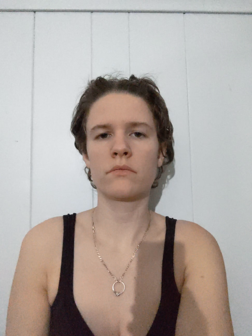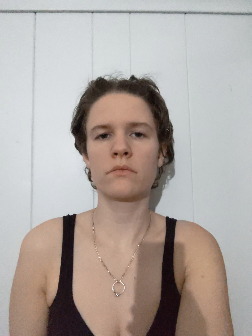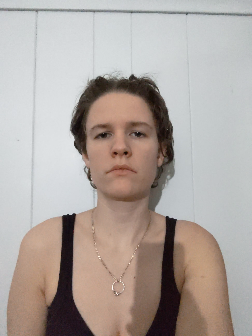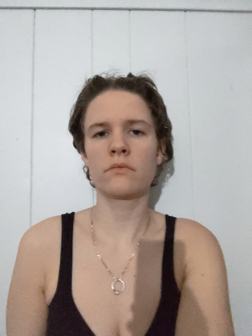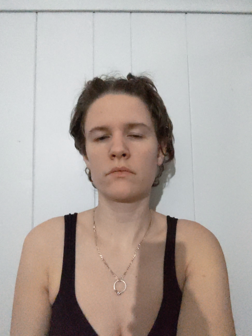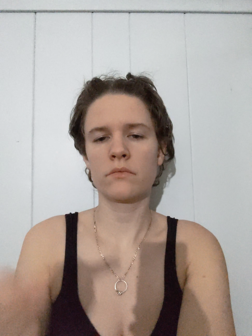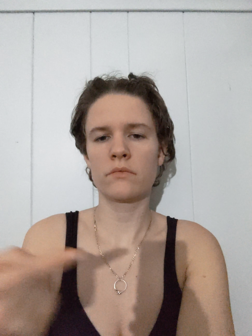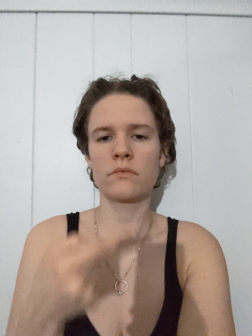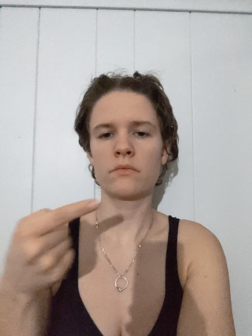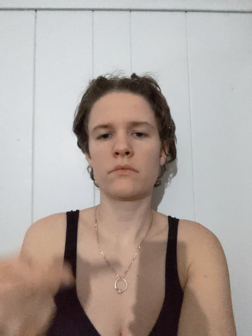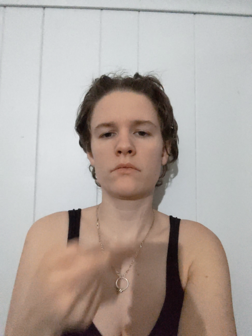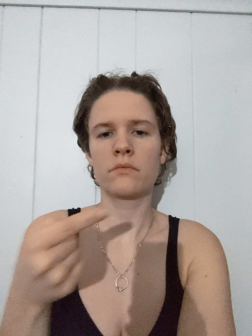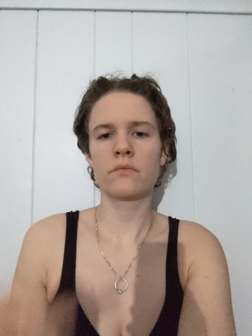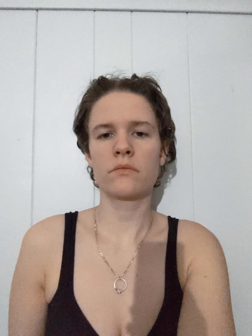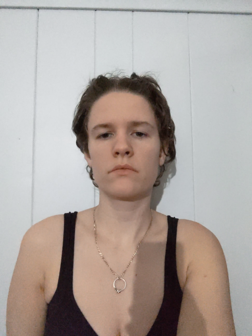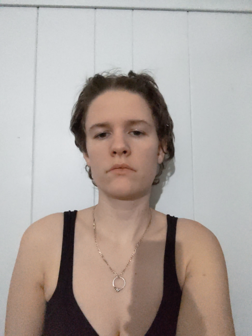owie